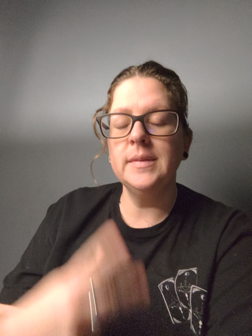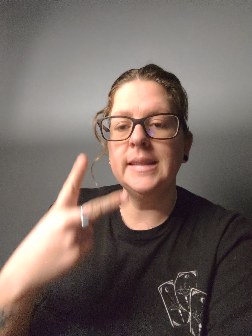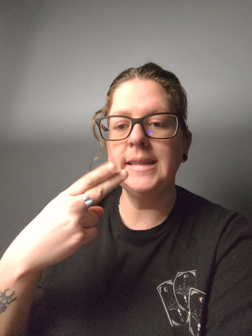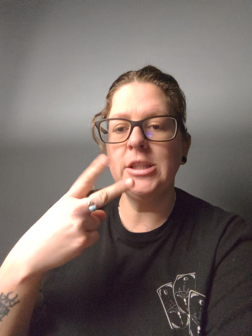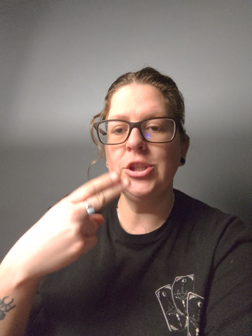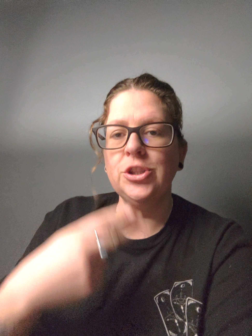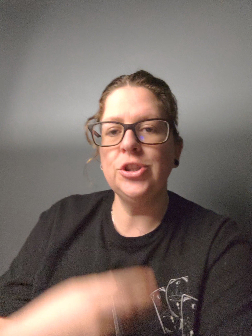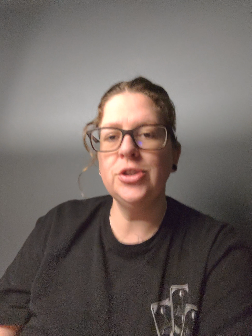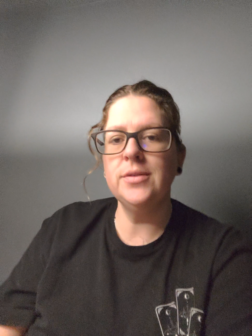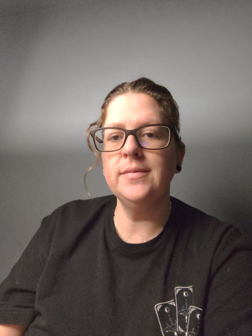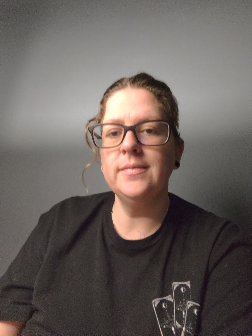scissors